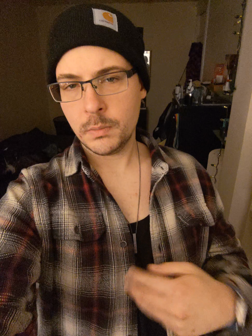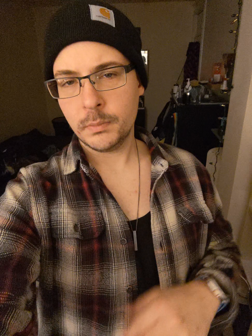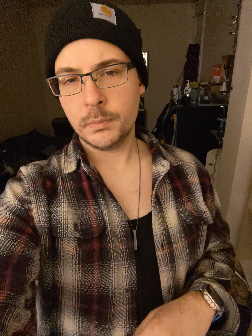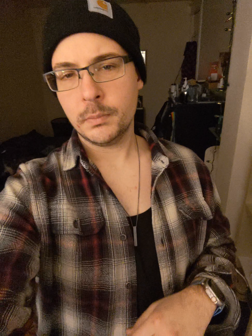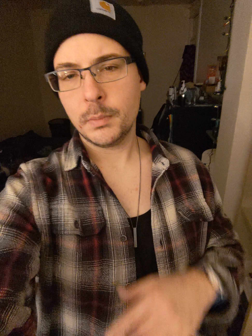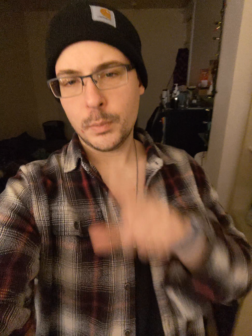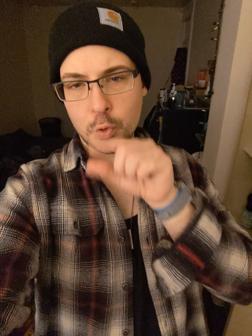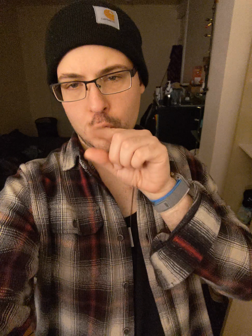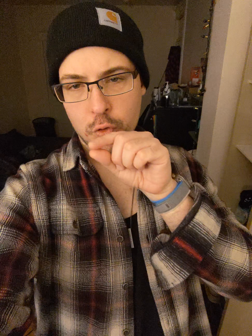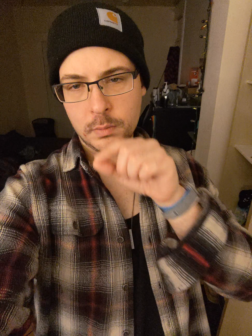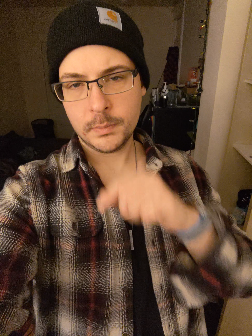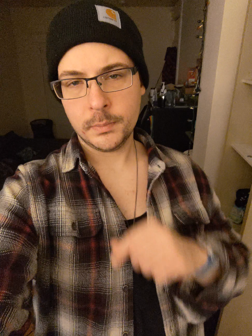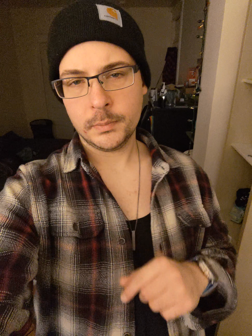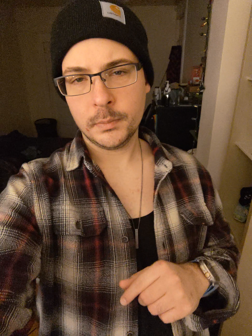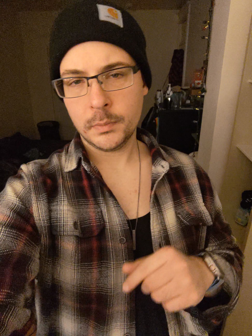bird